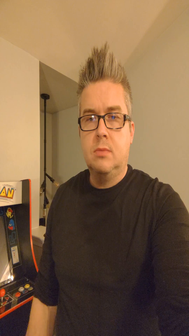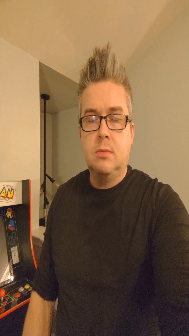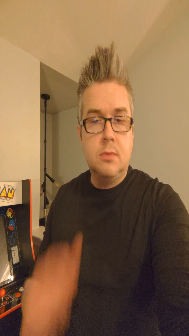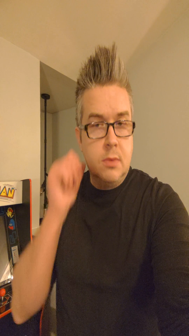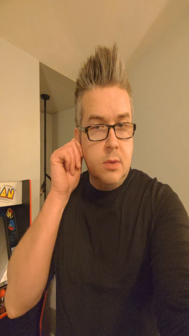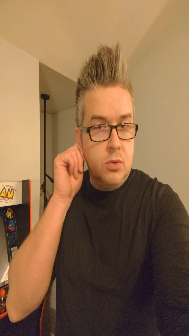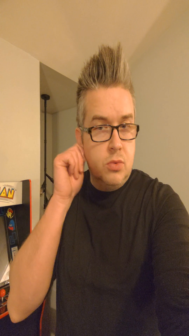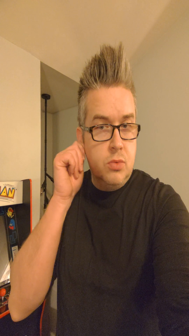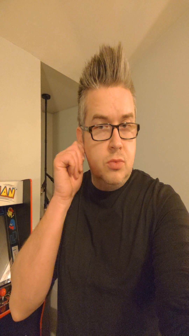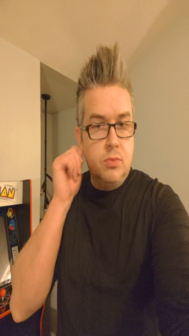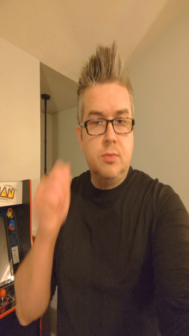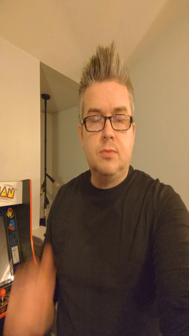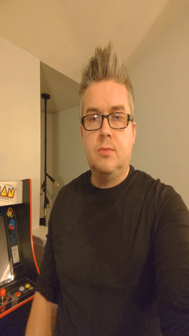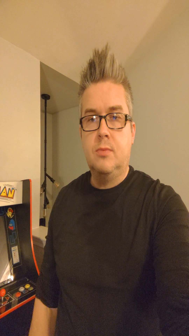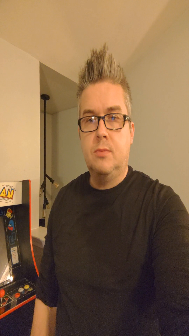ear